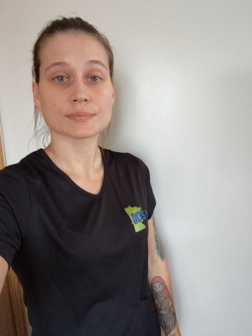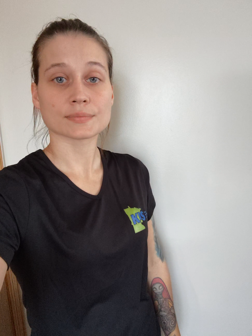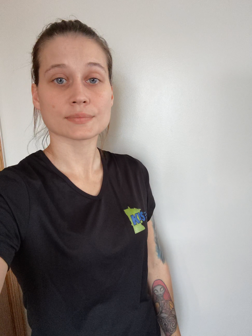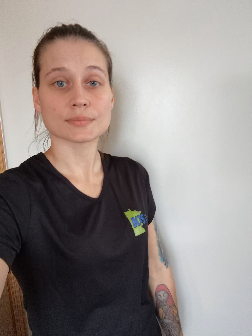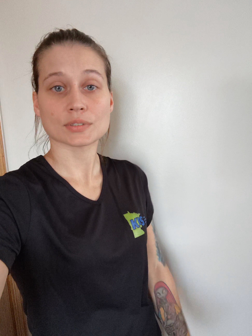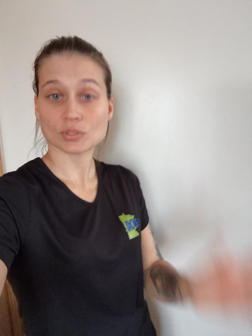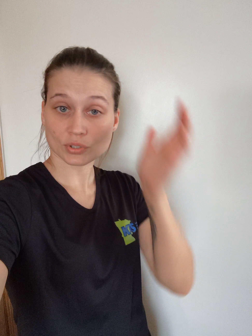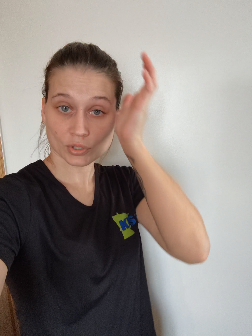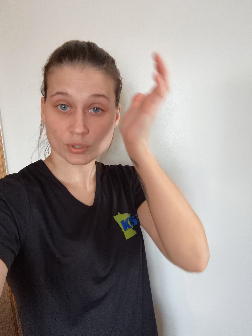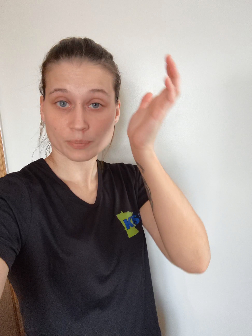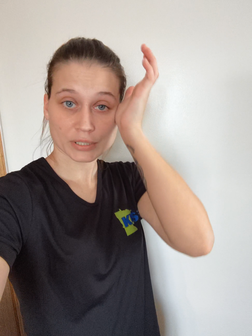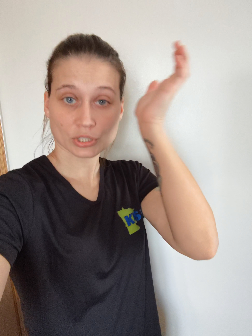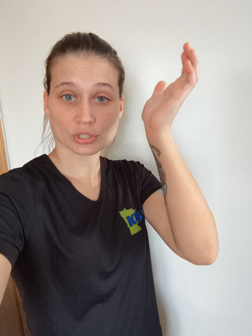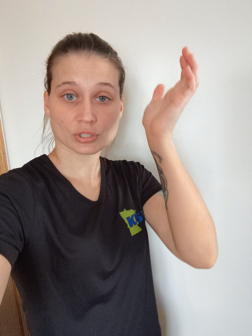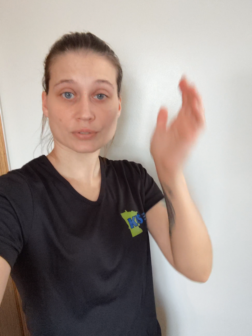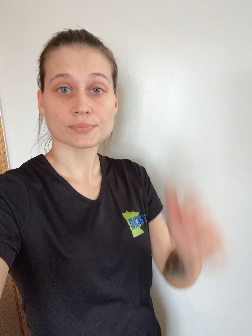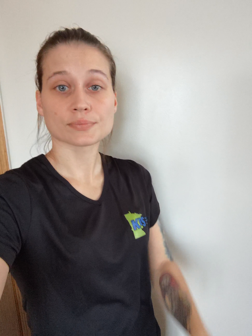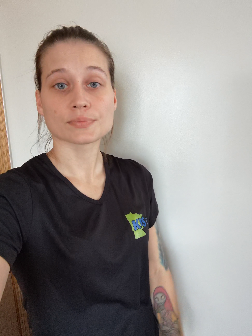garbage